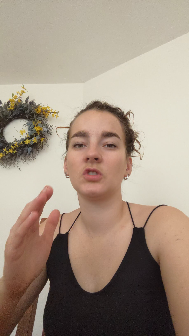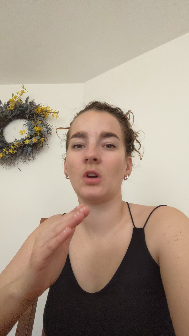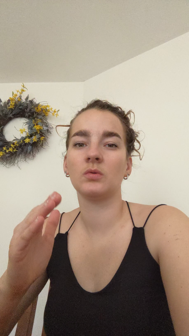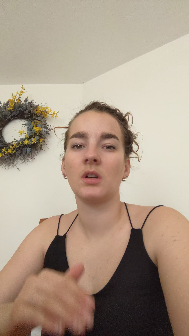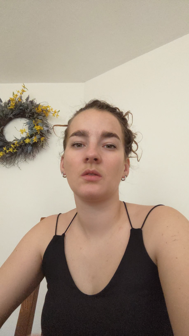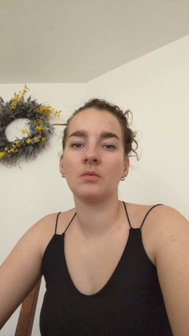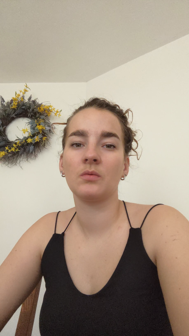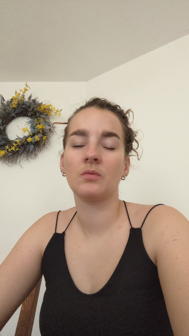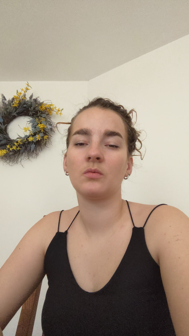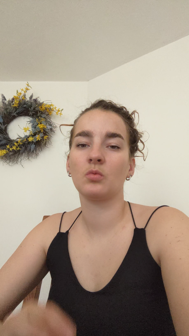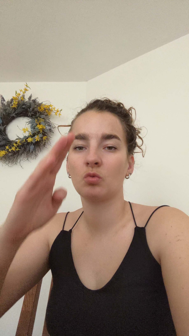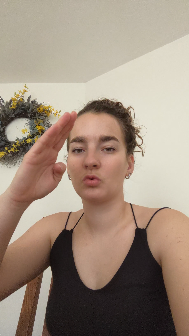roof